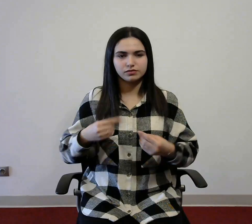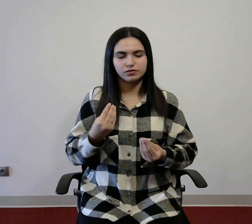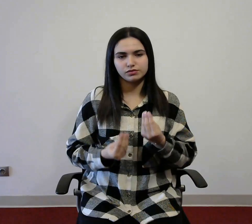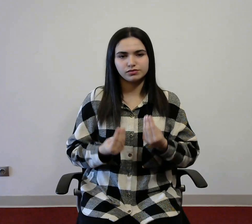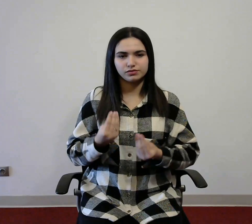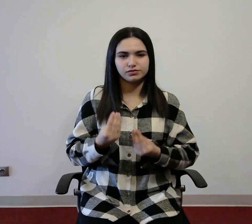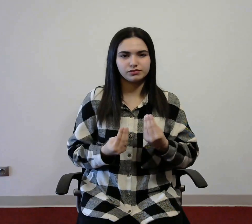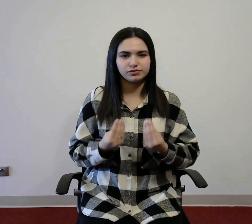oynamaq